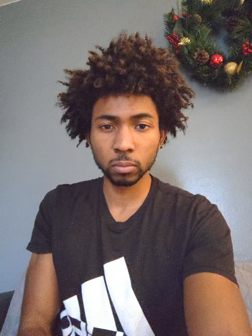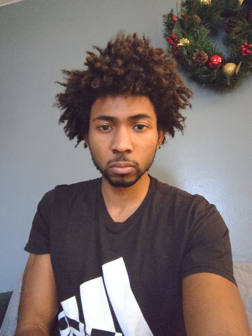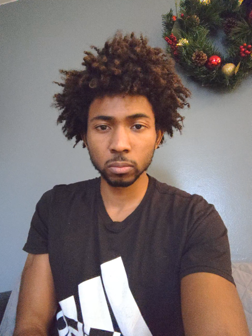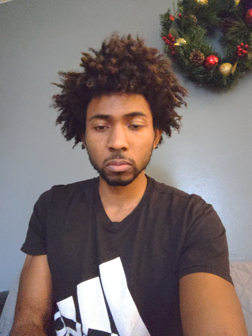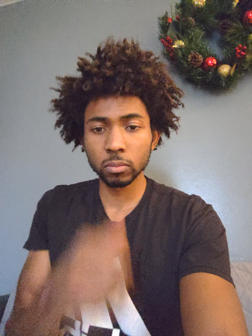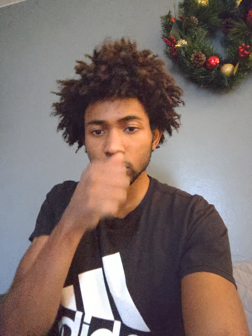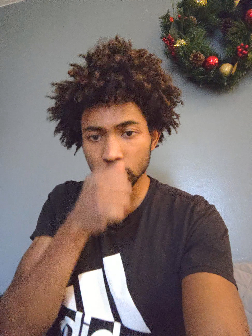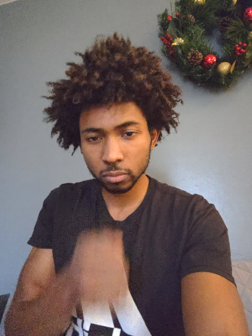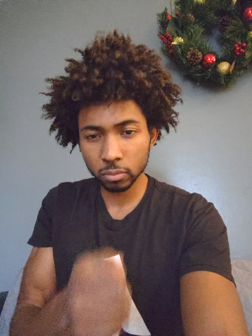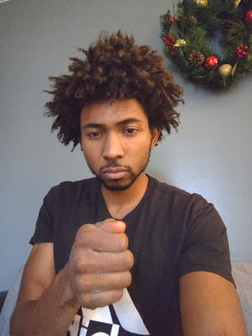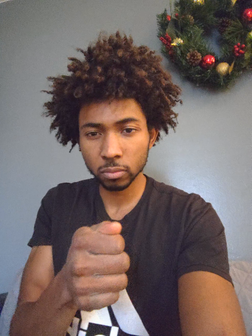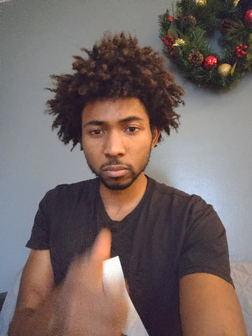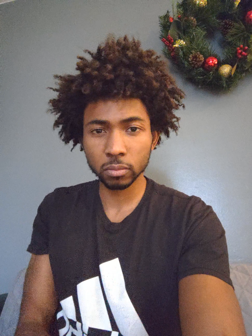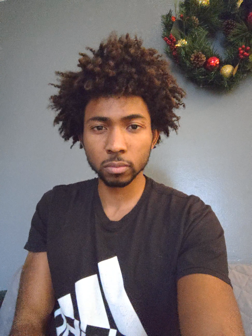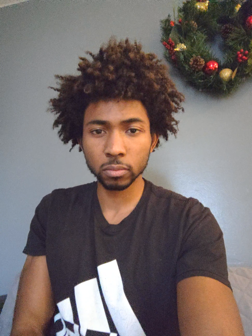hide